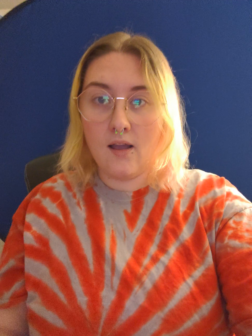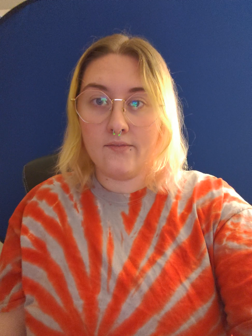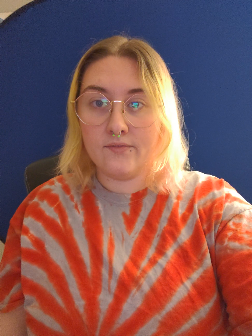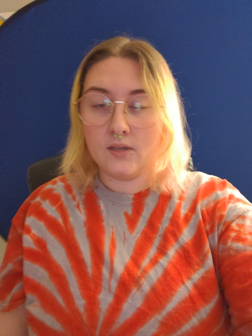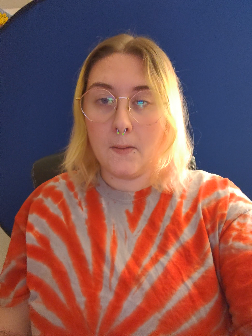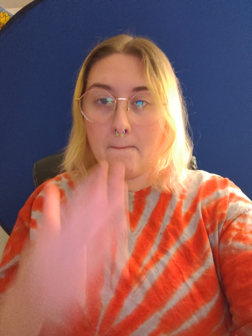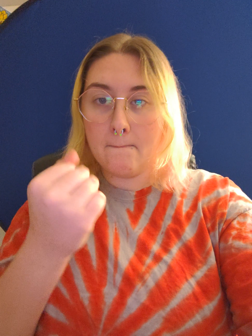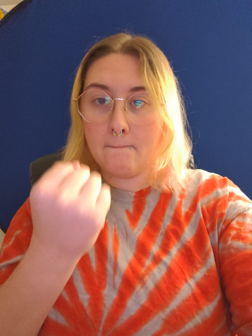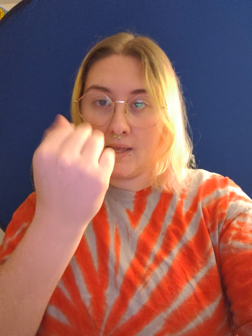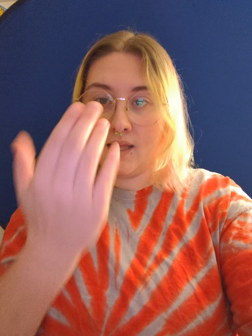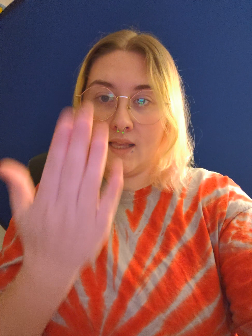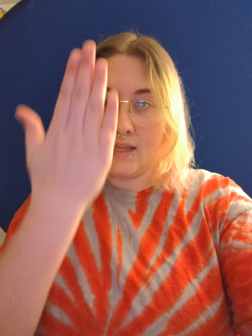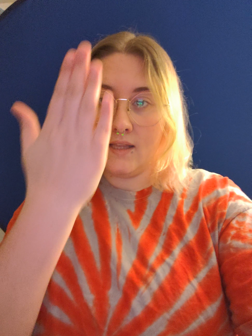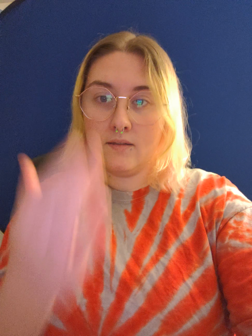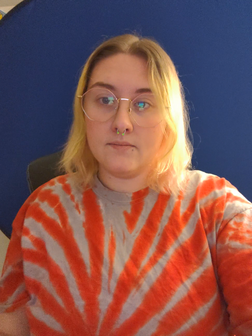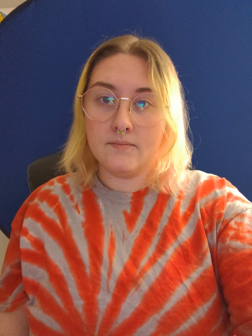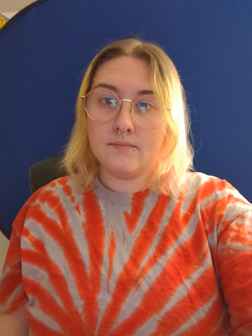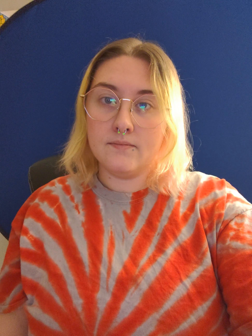mitten